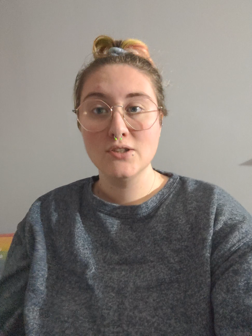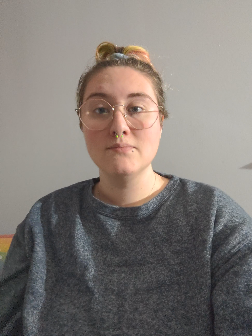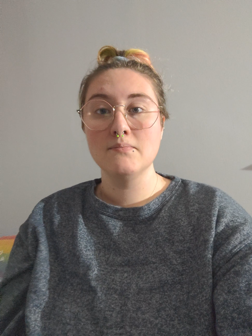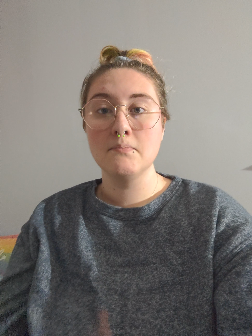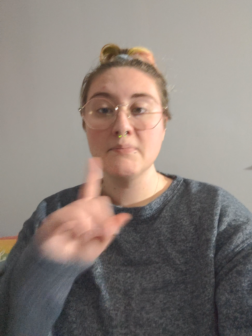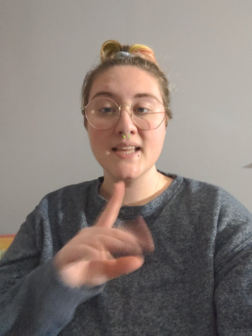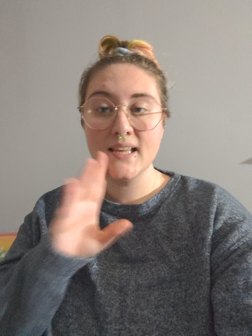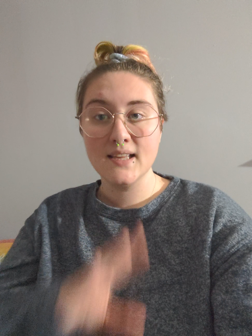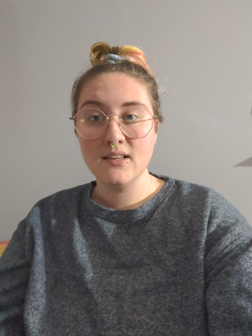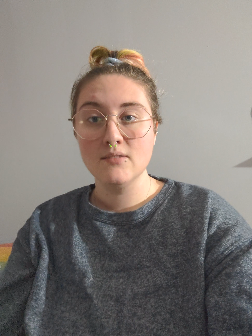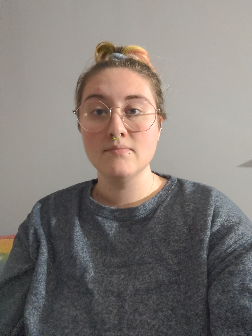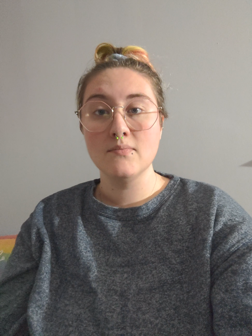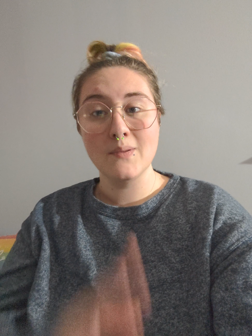bee